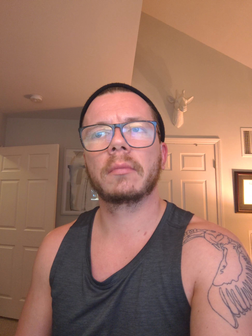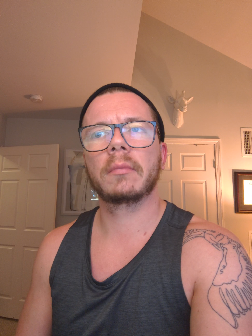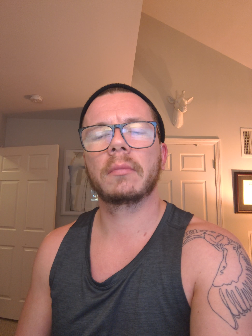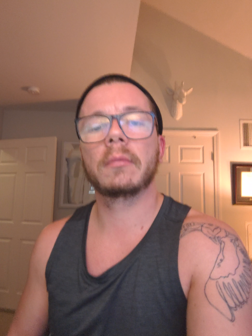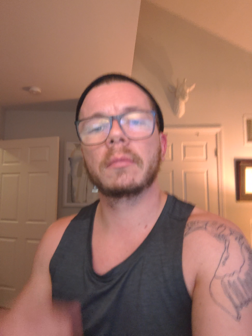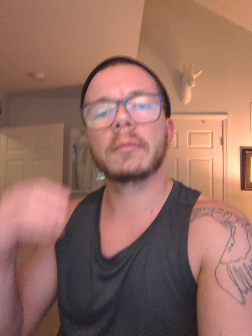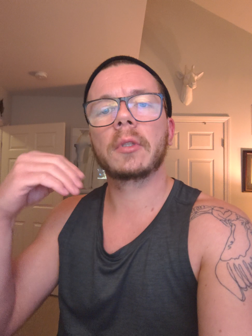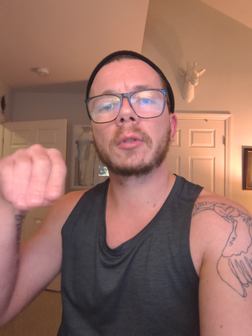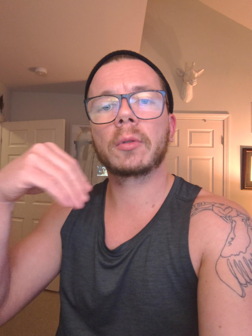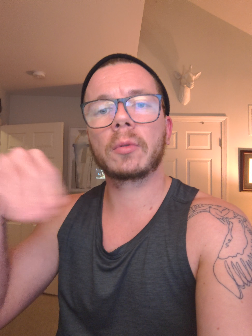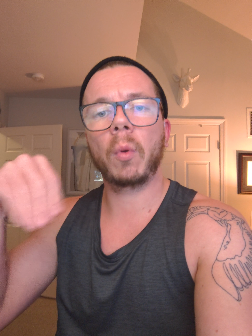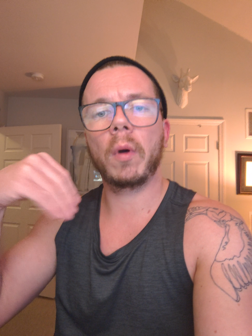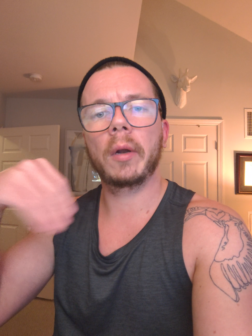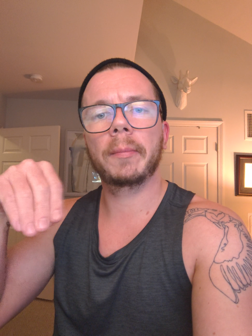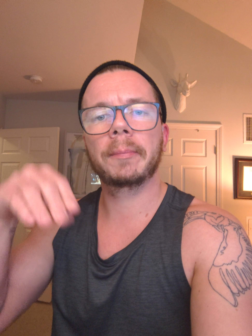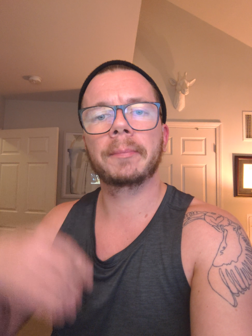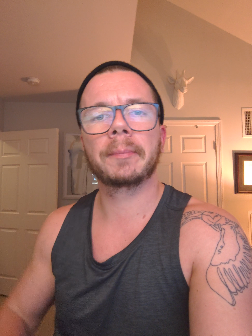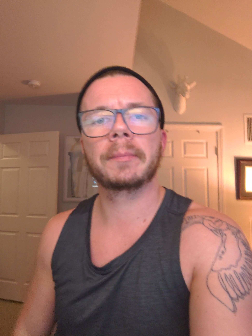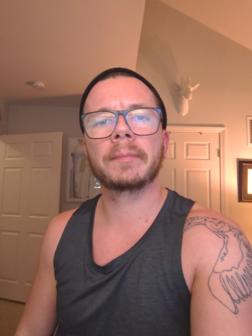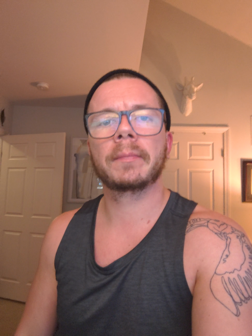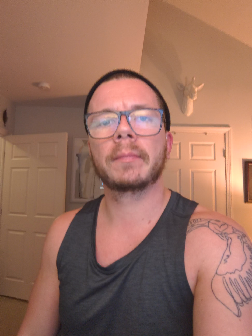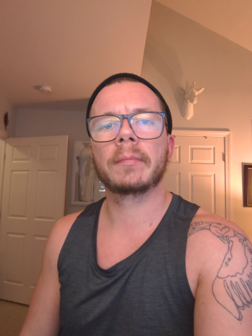store